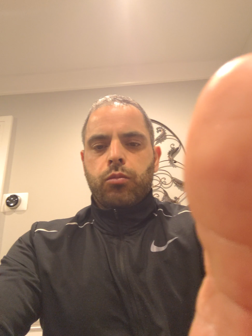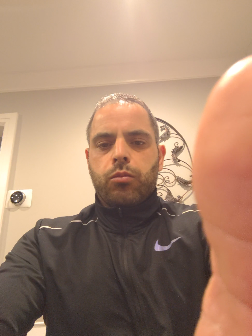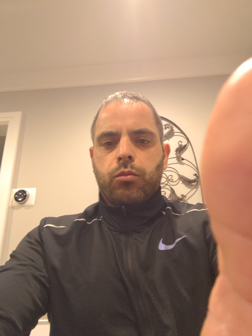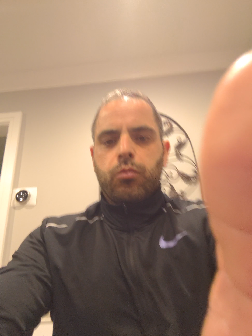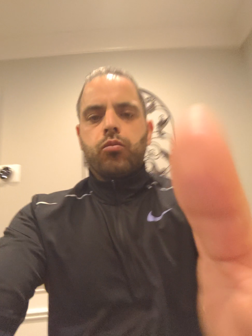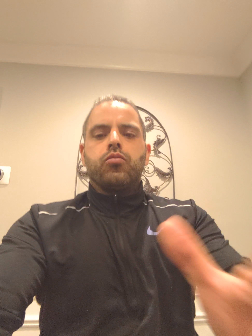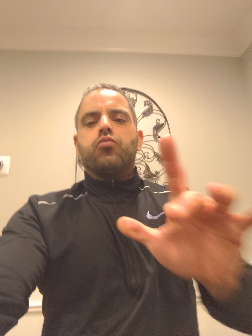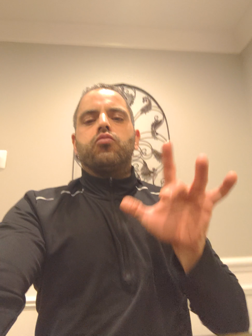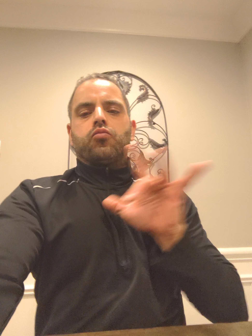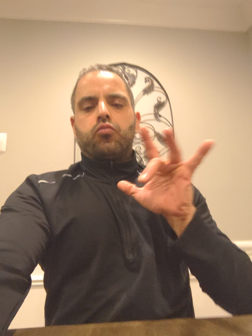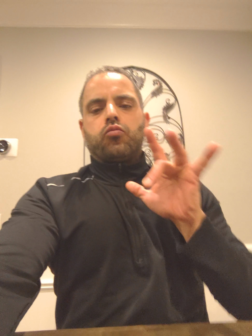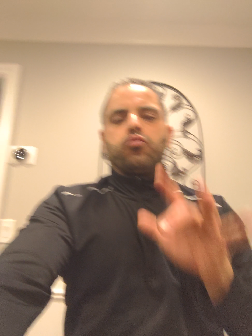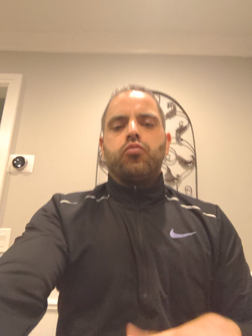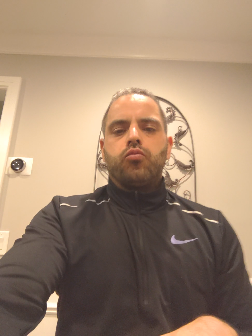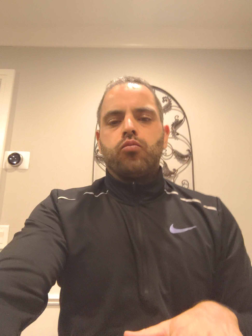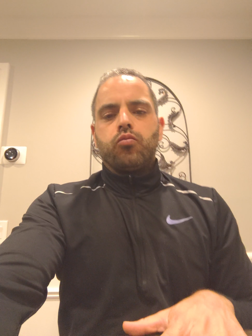yucky